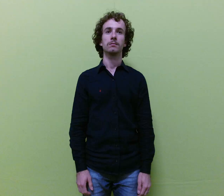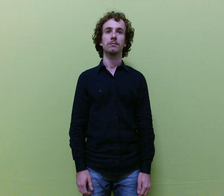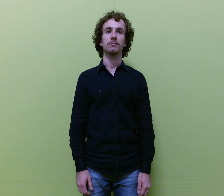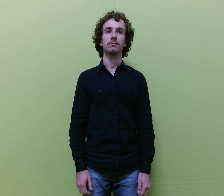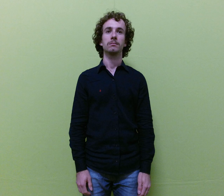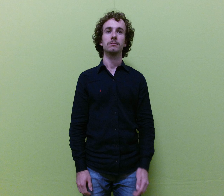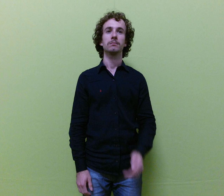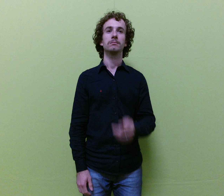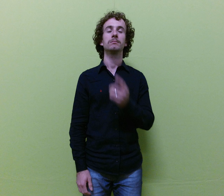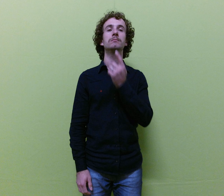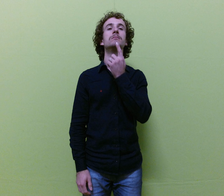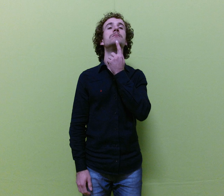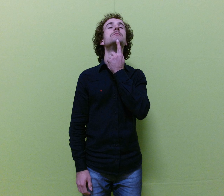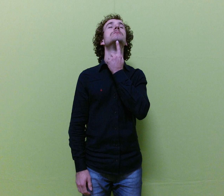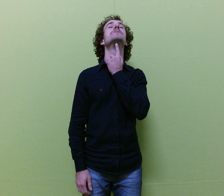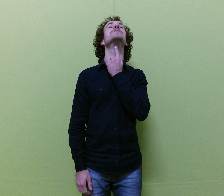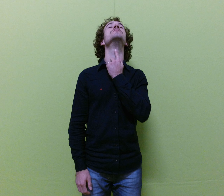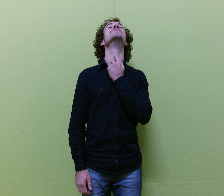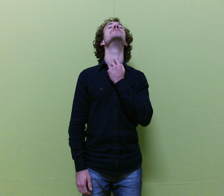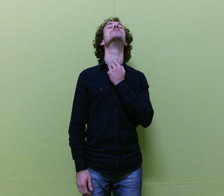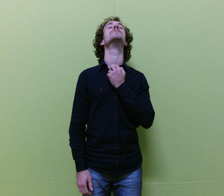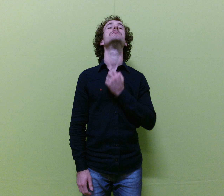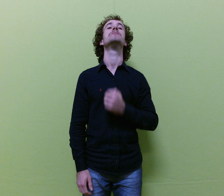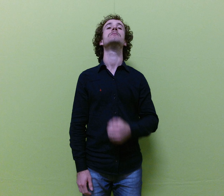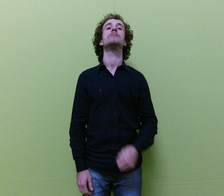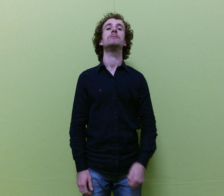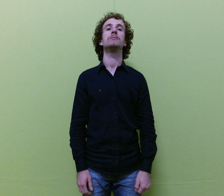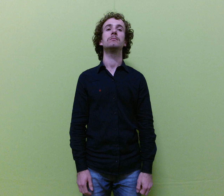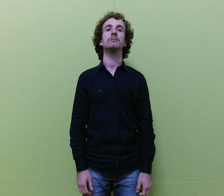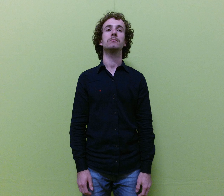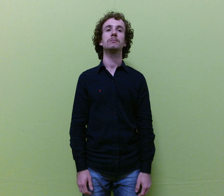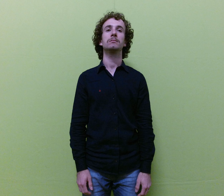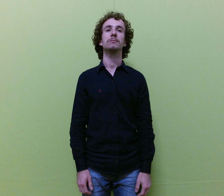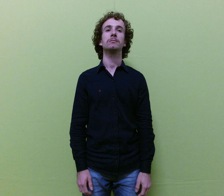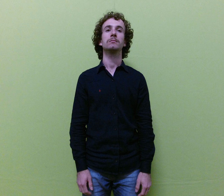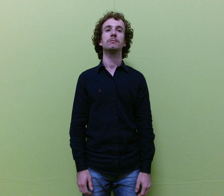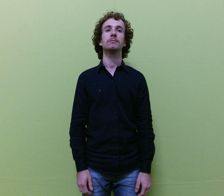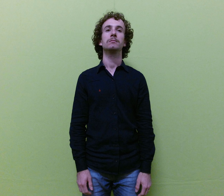vontade